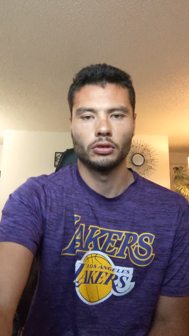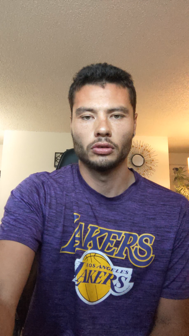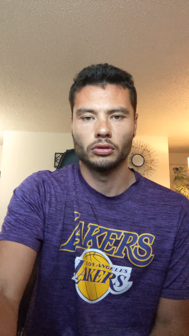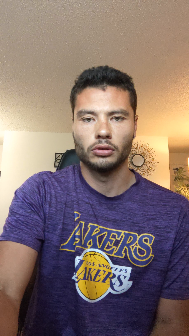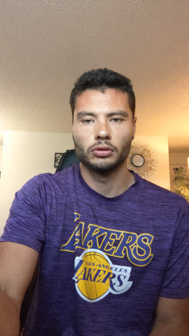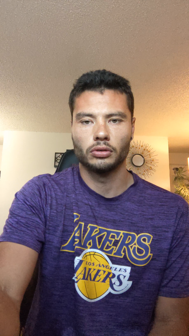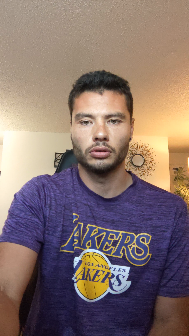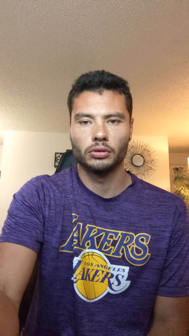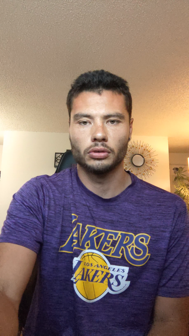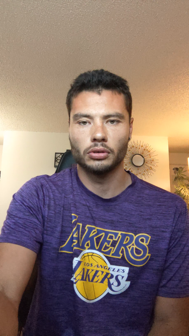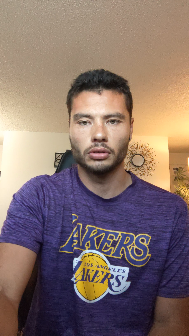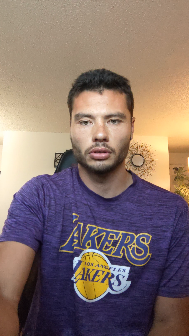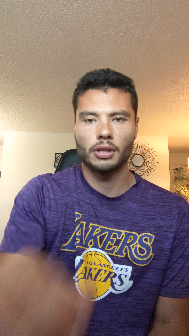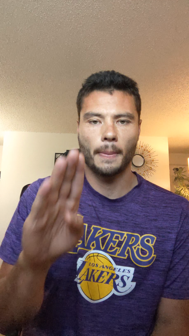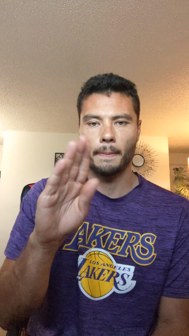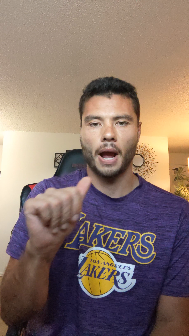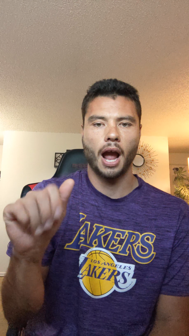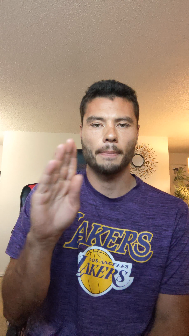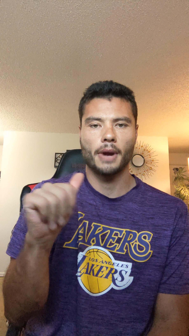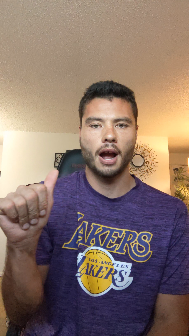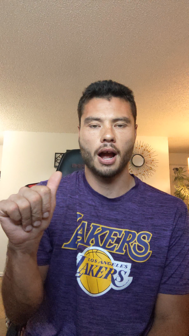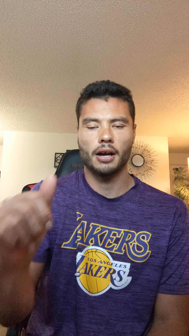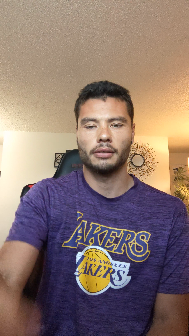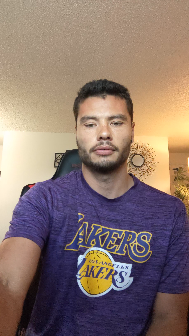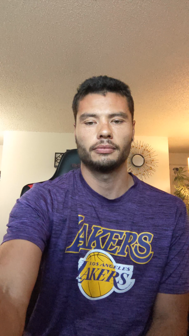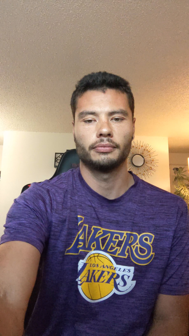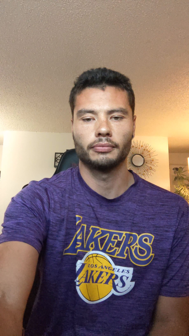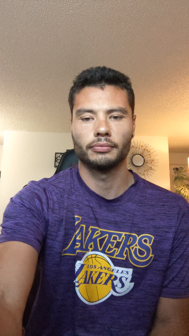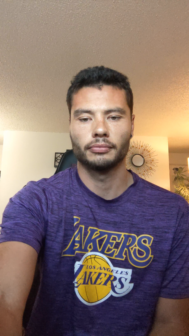baa baa